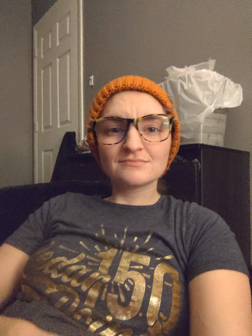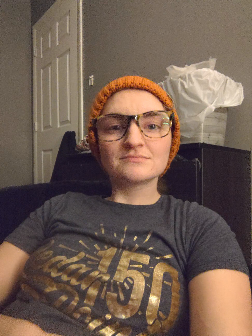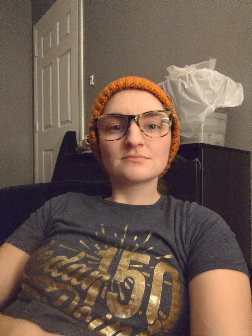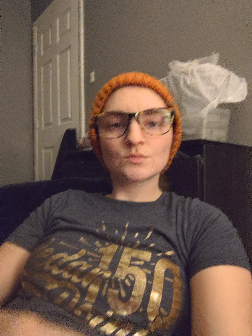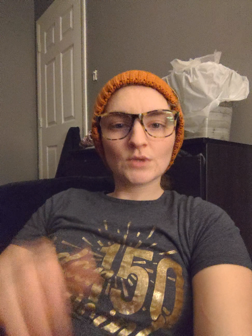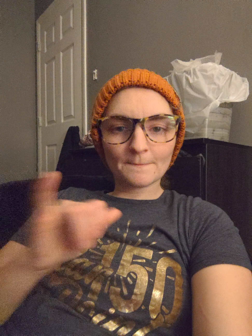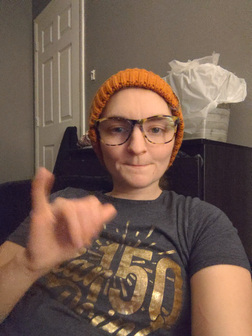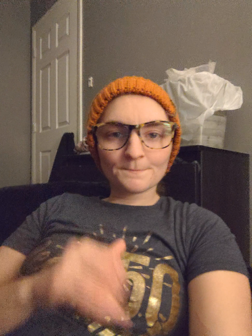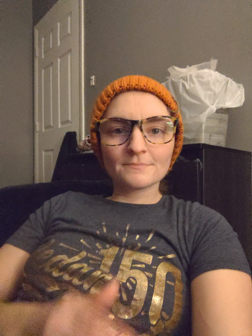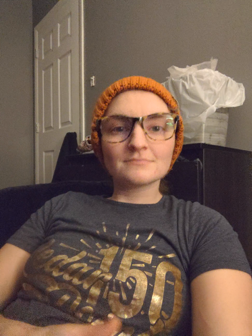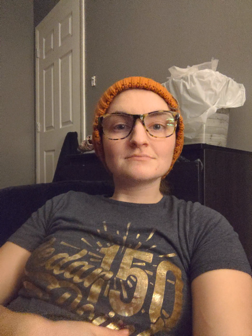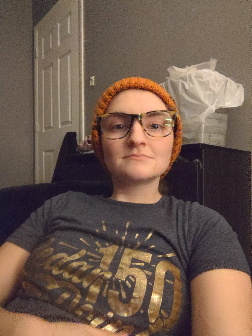same